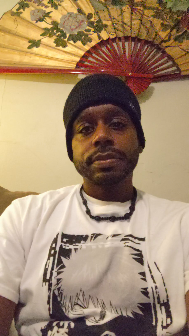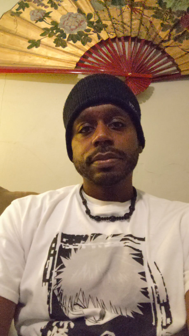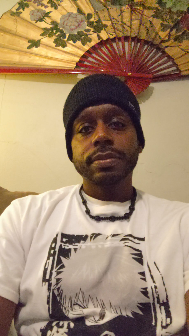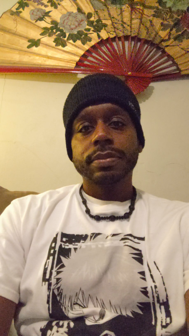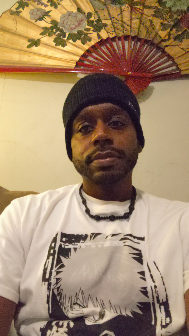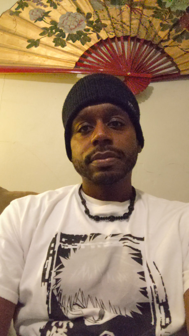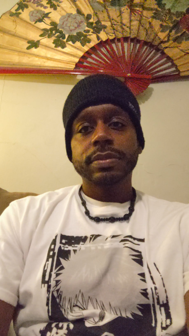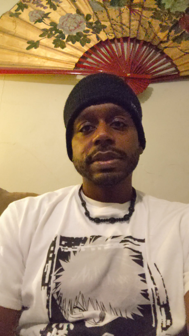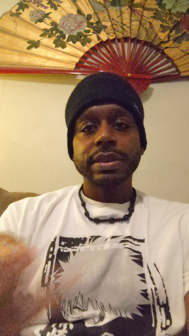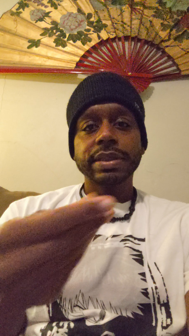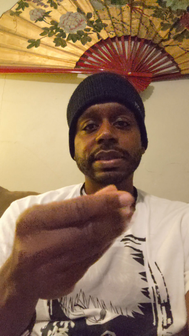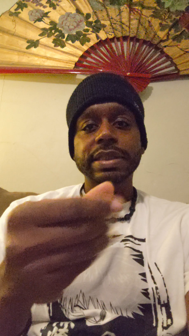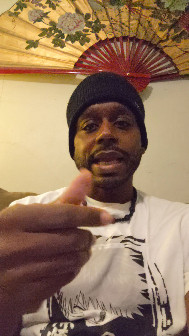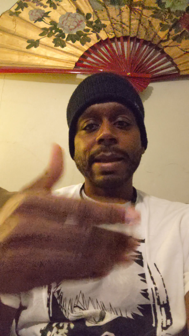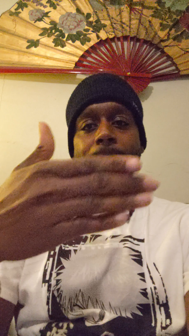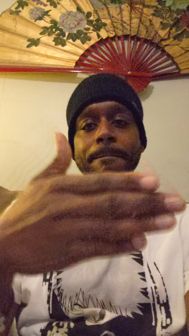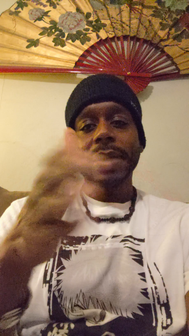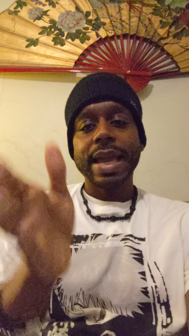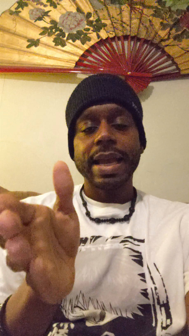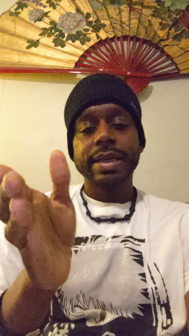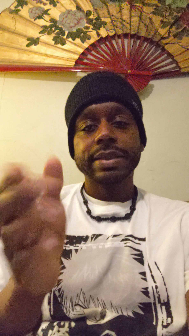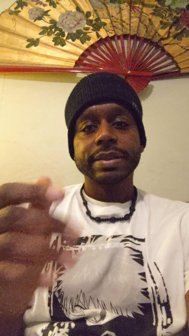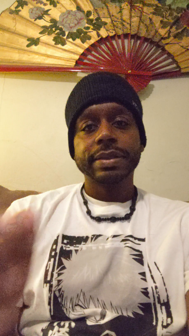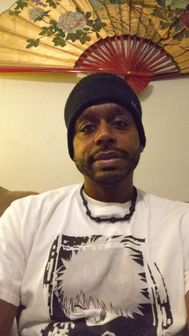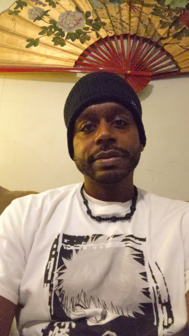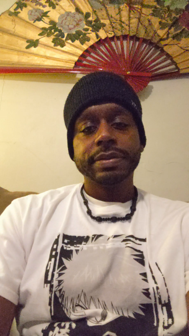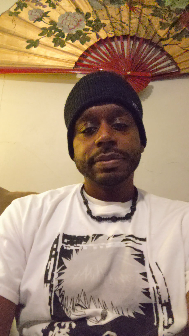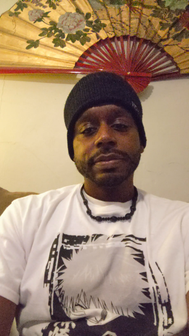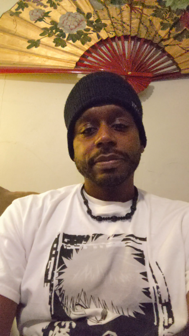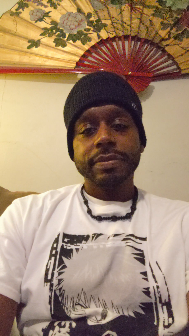sandbox